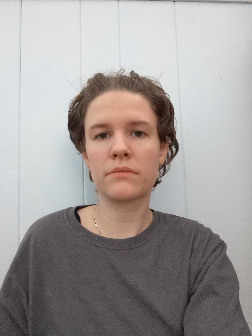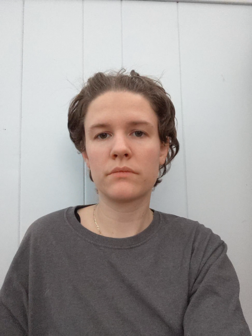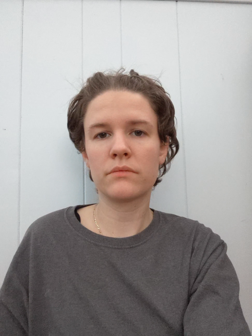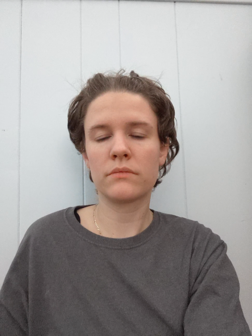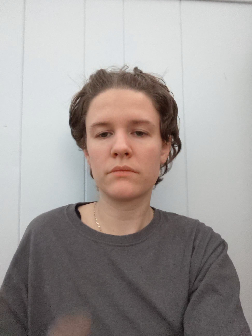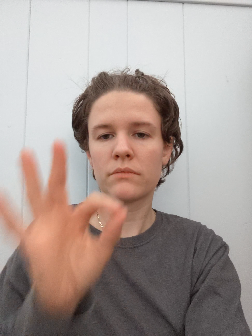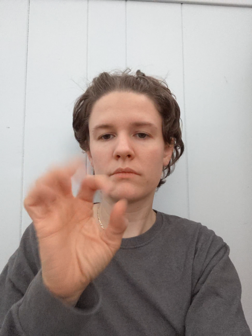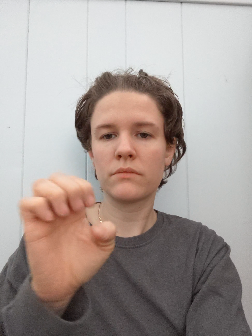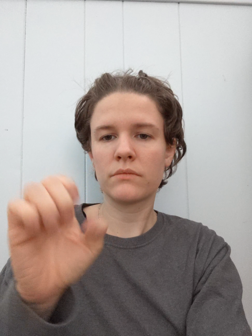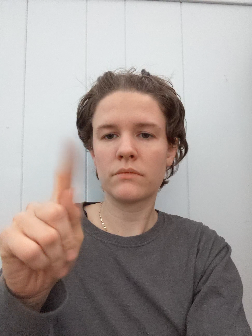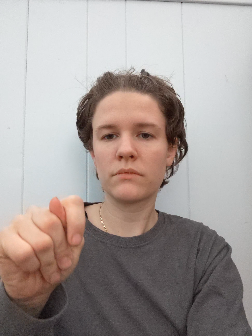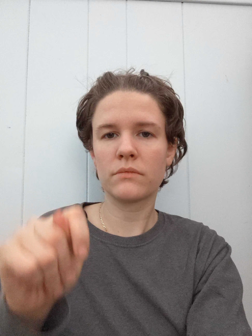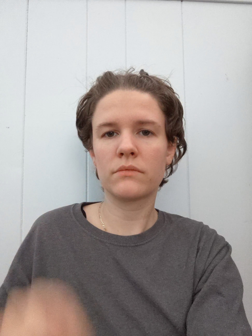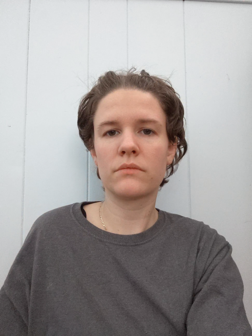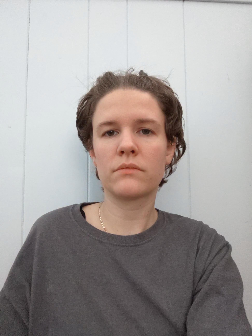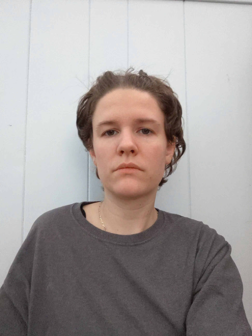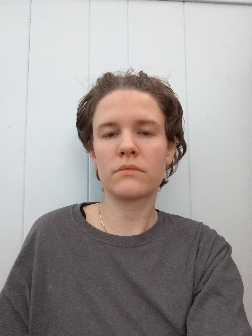feet